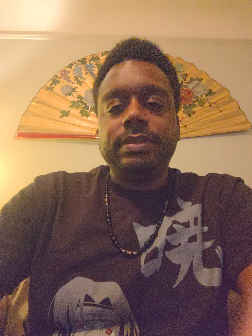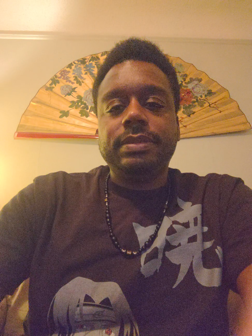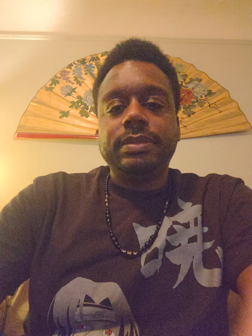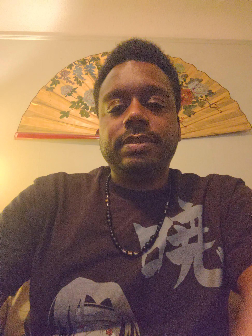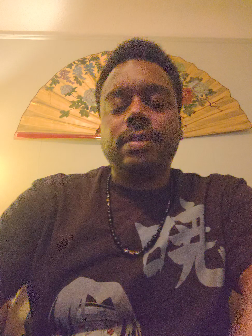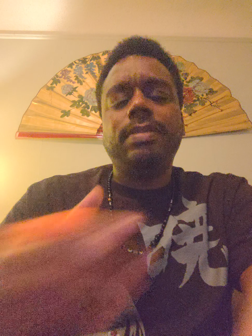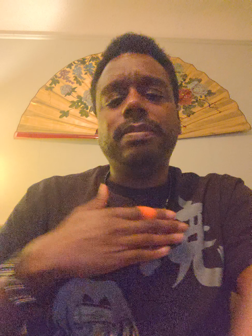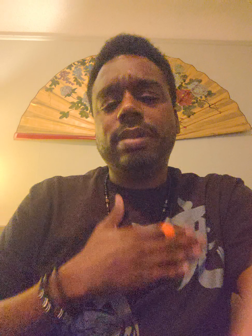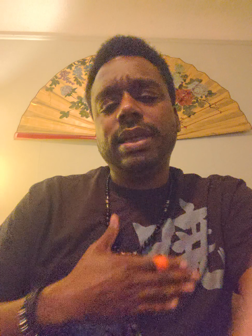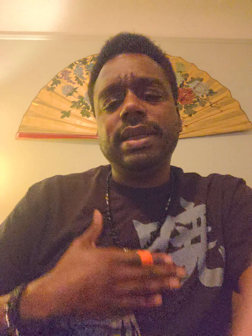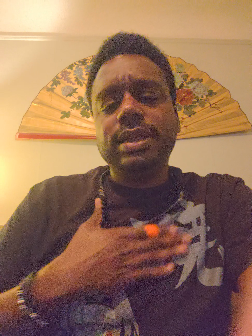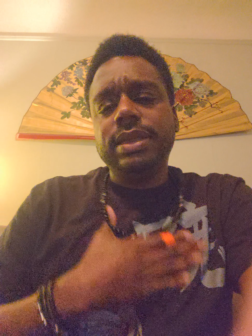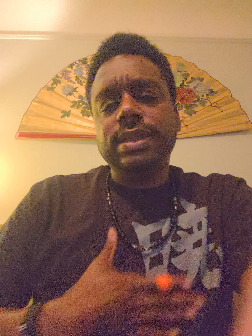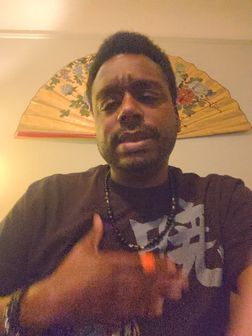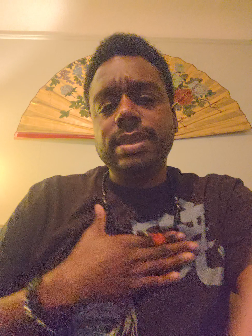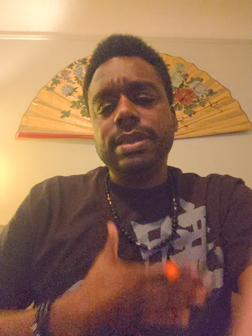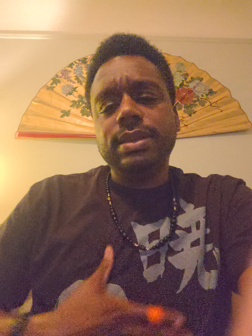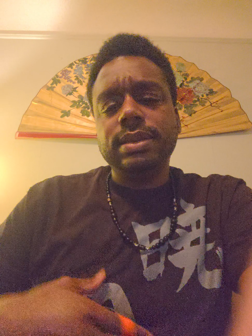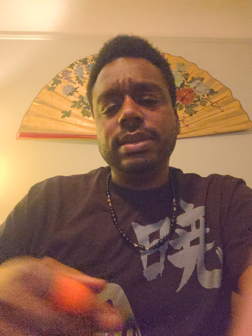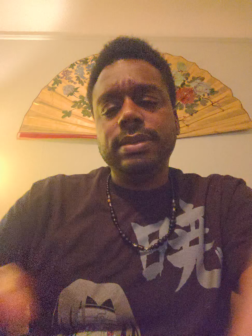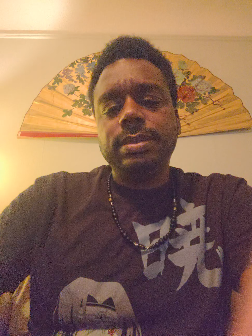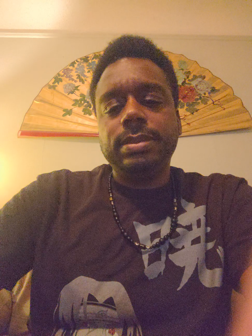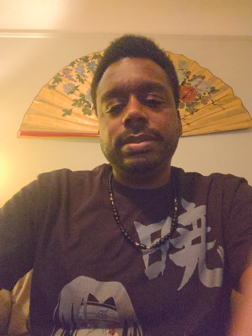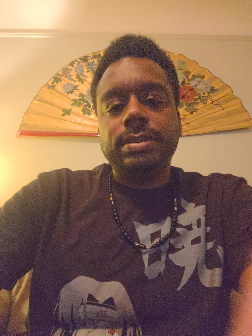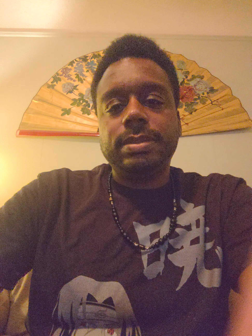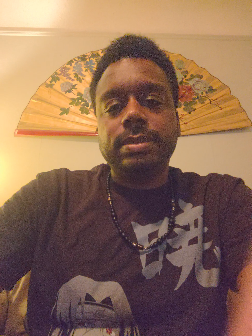please